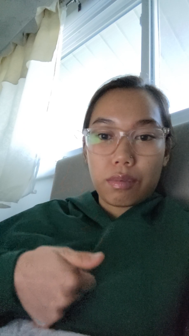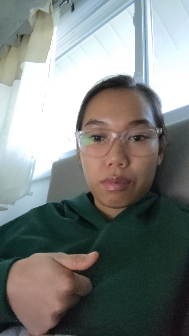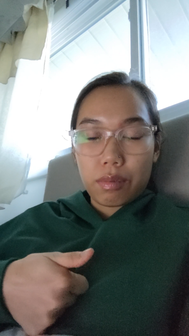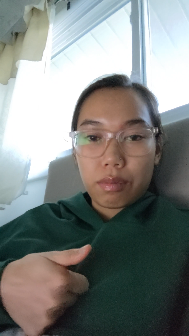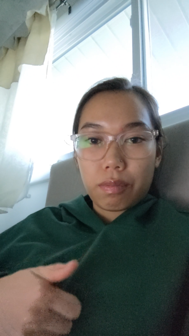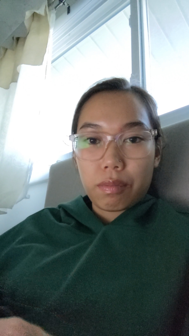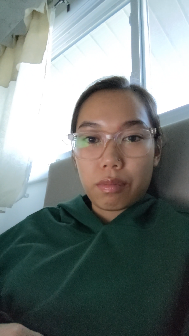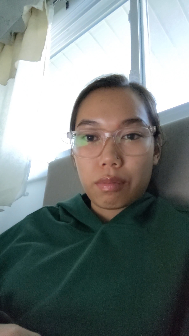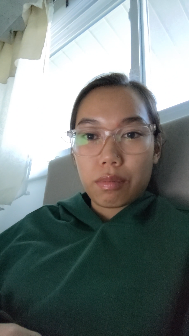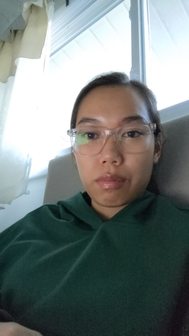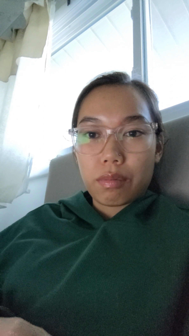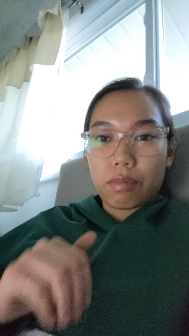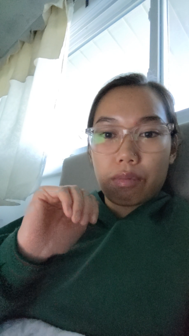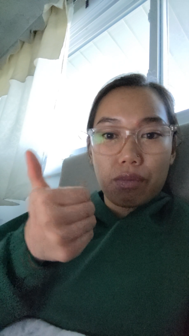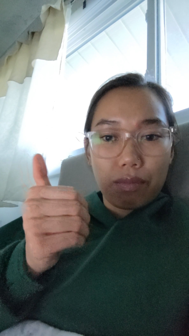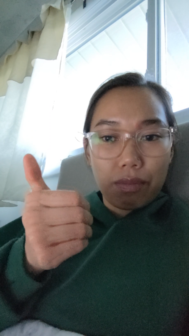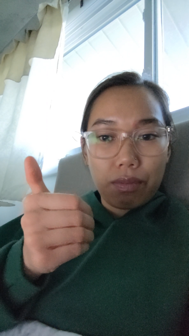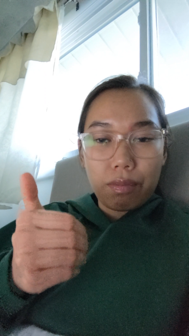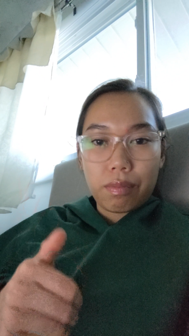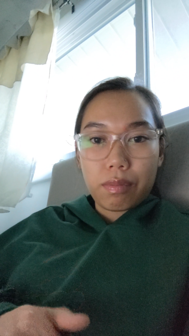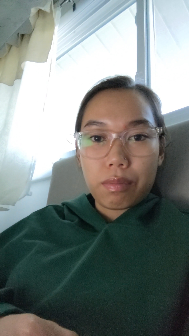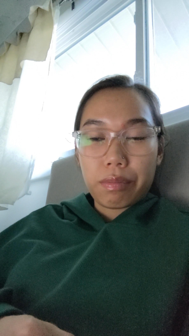how